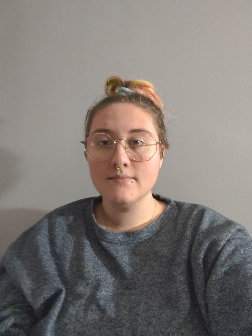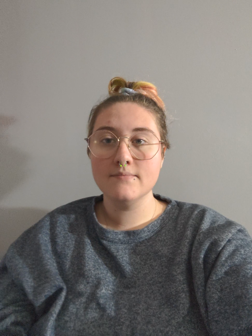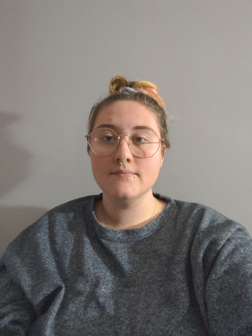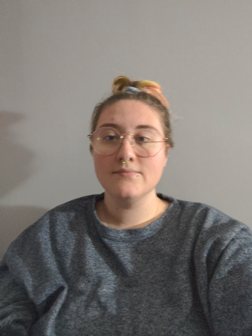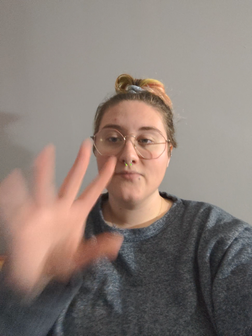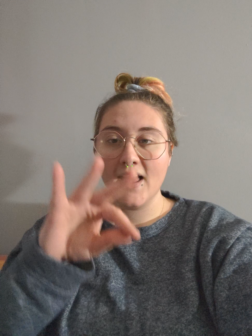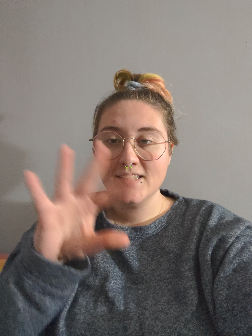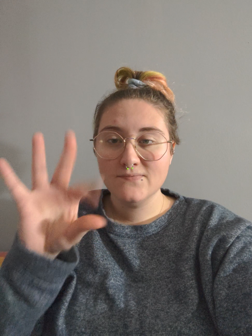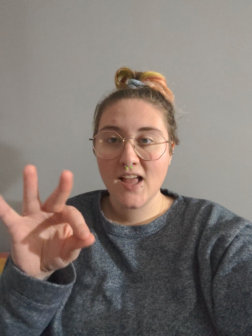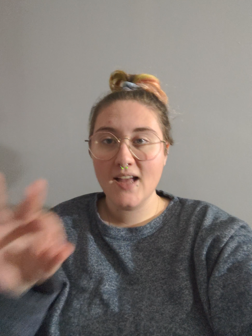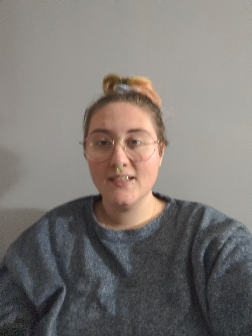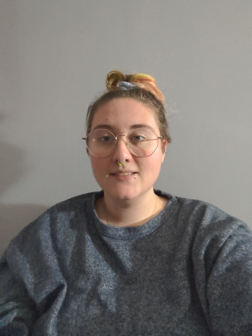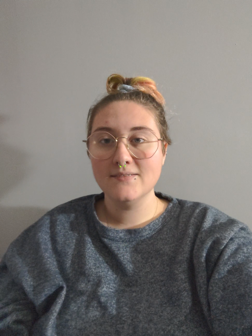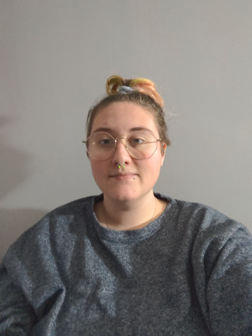french fries